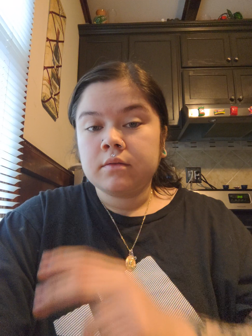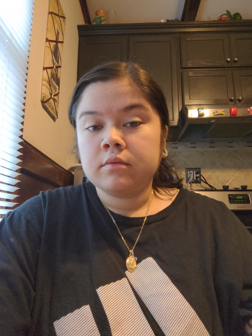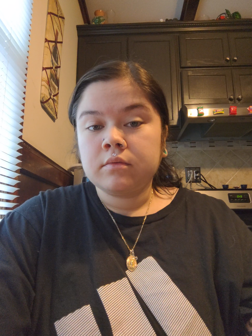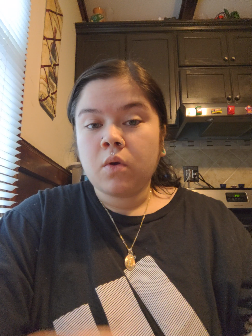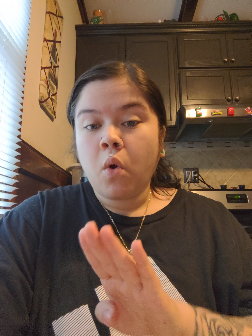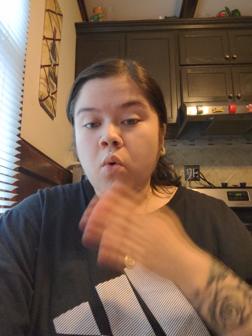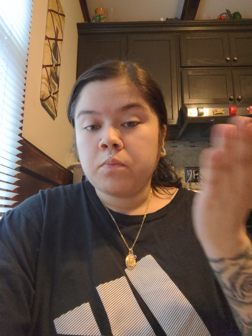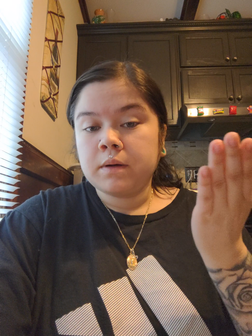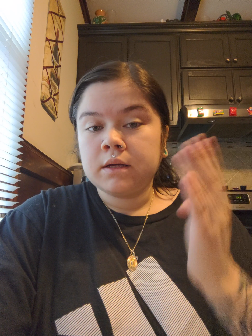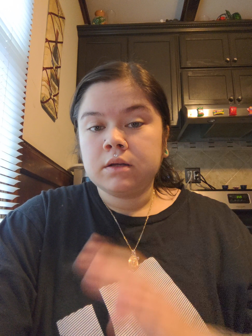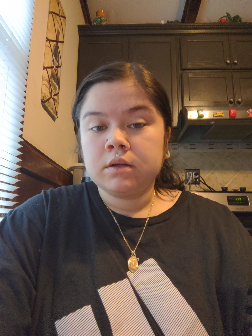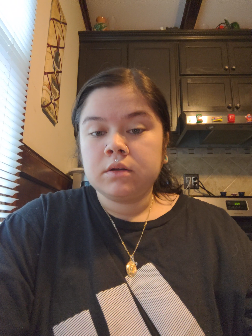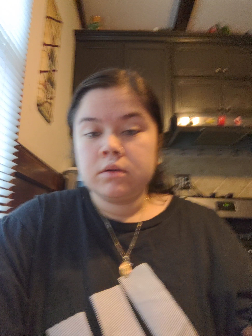open